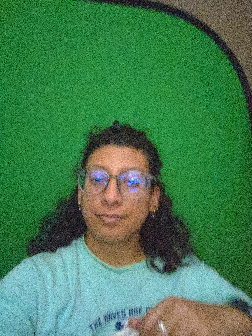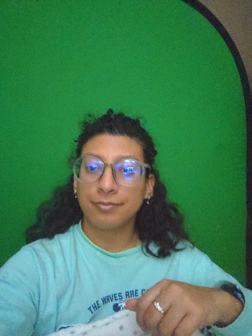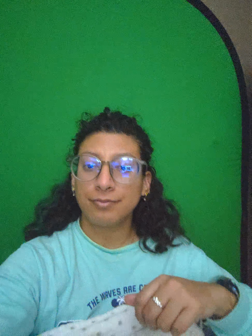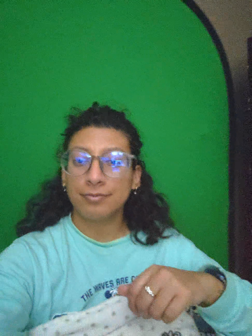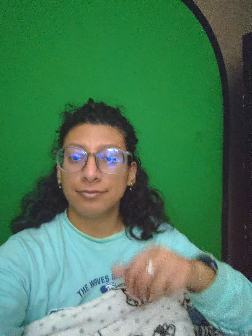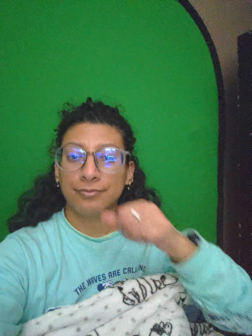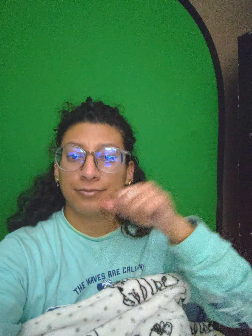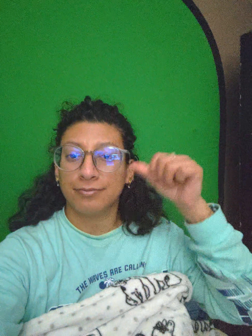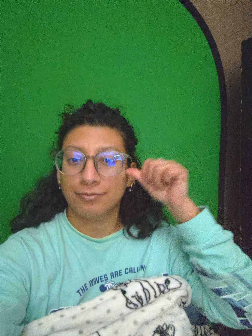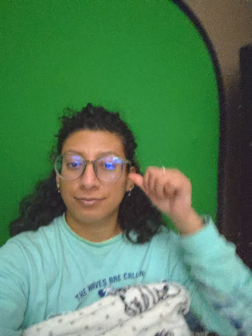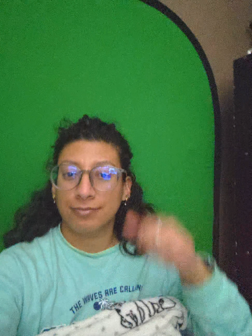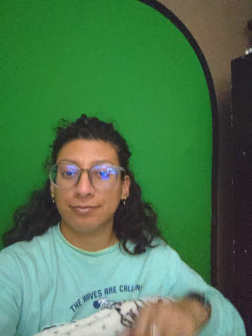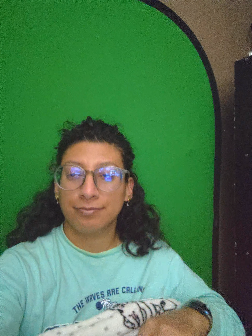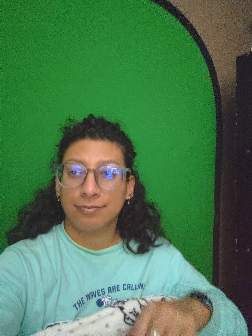yesterday